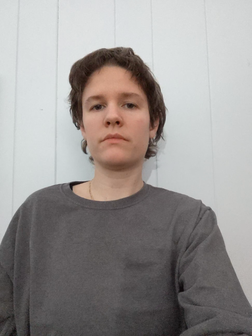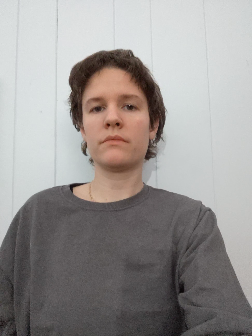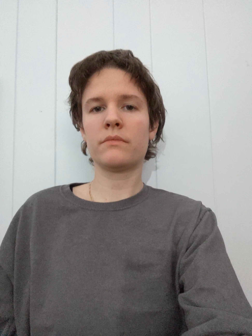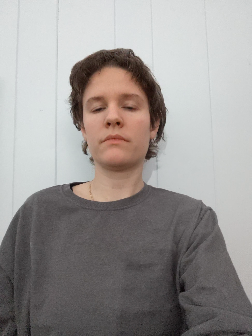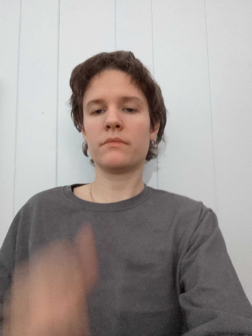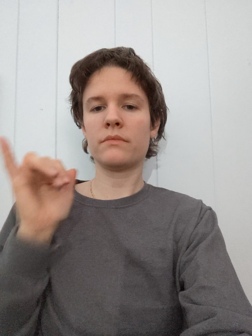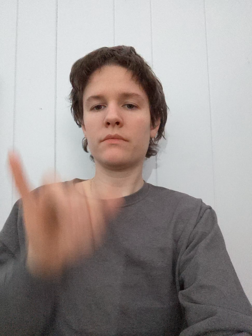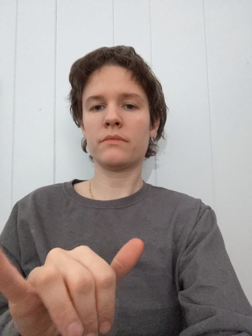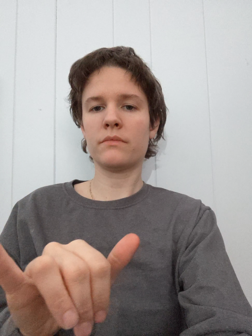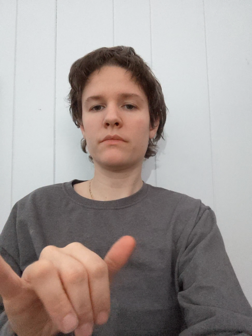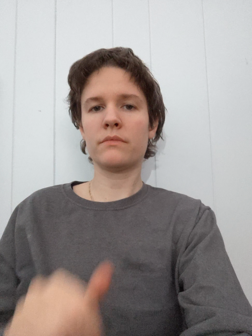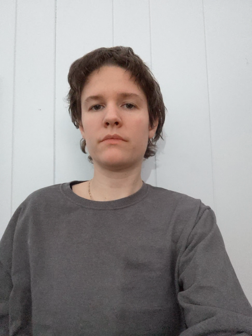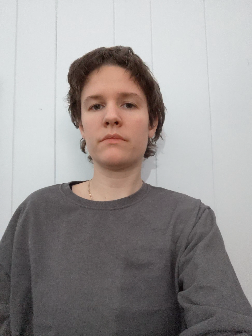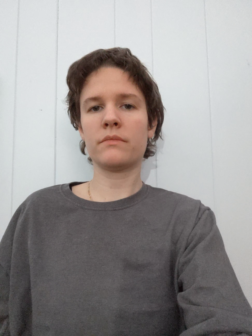stay